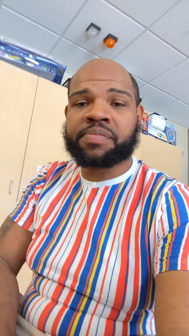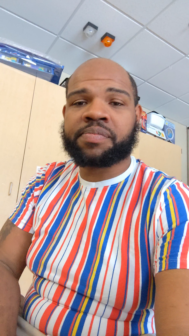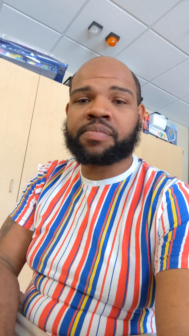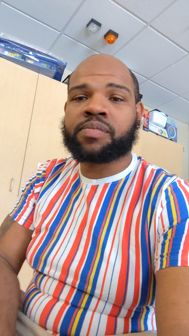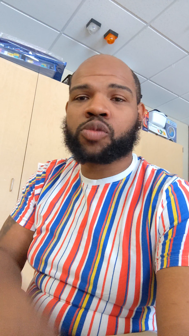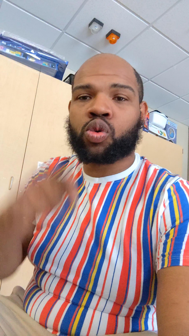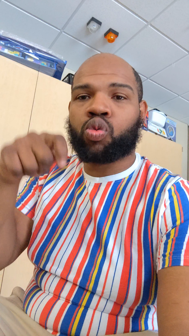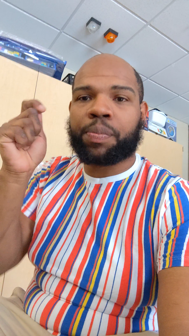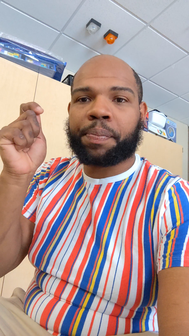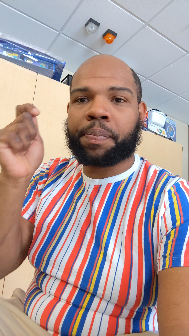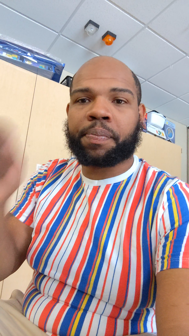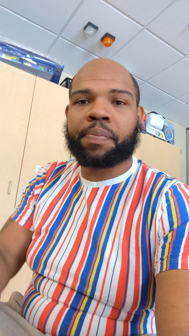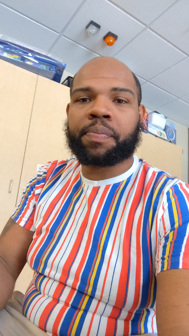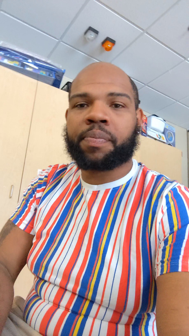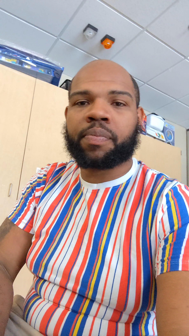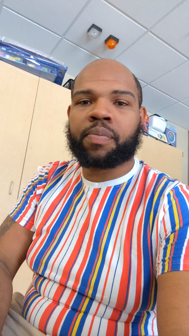rip